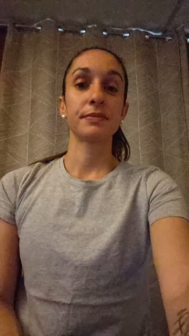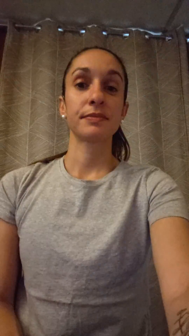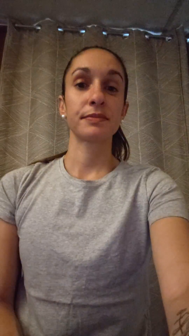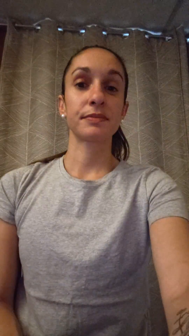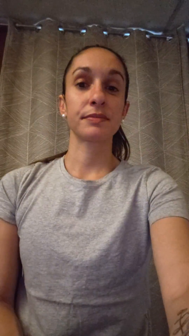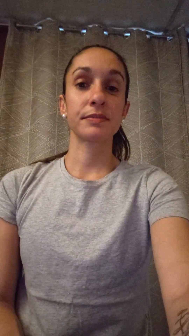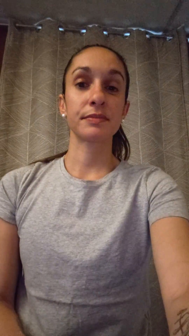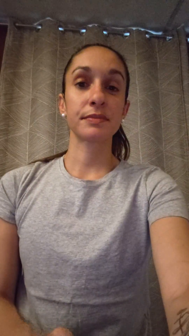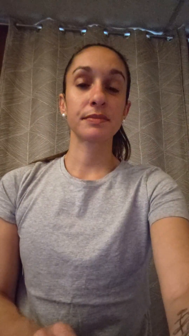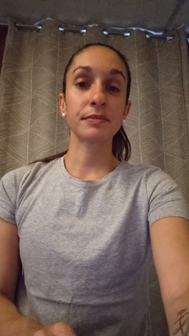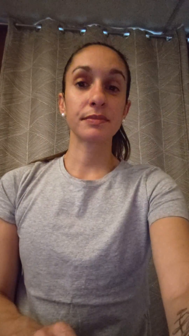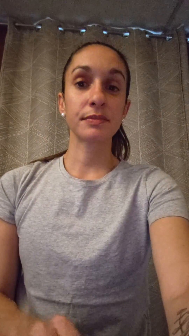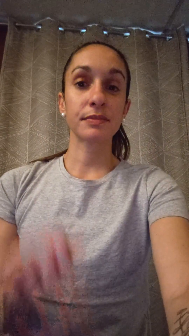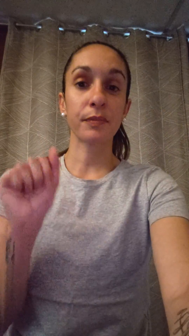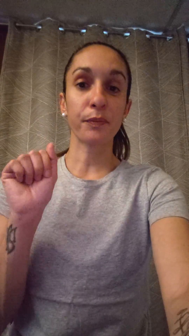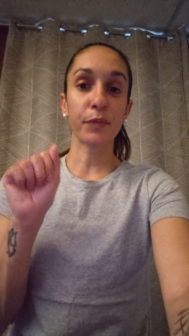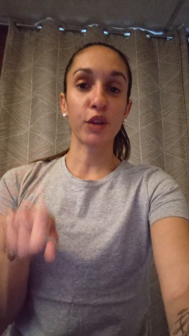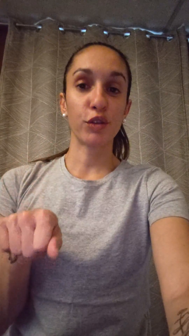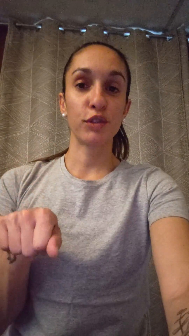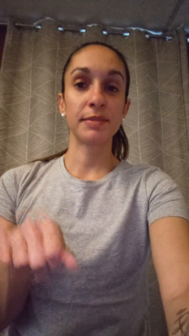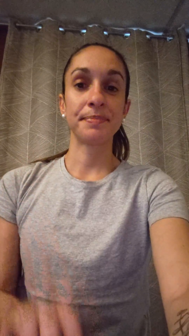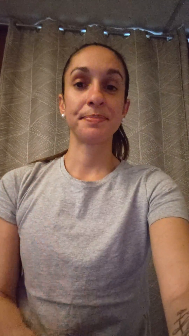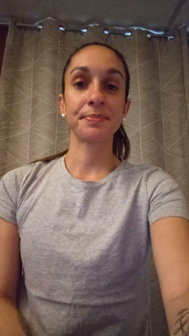could